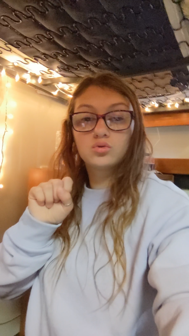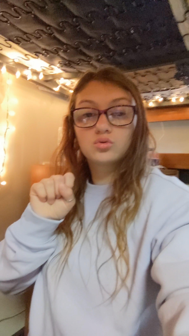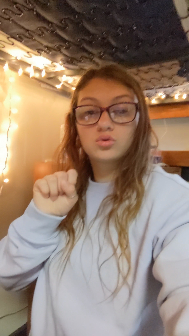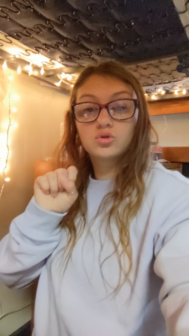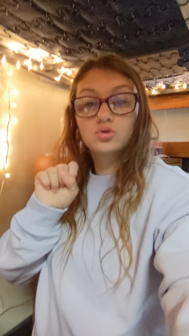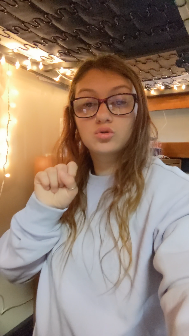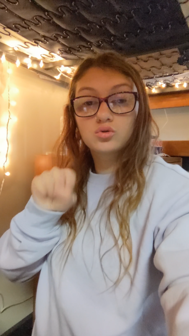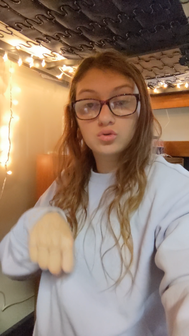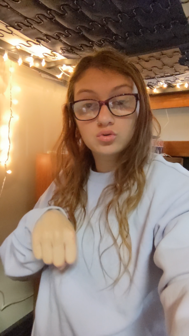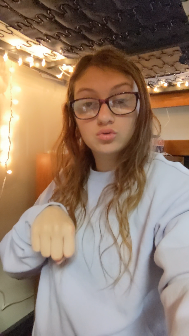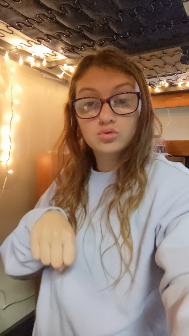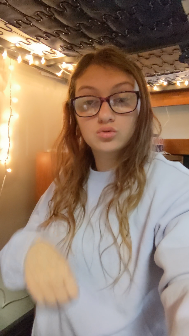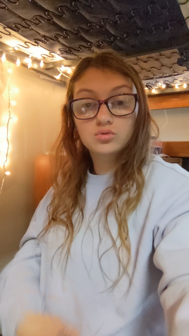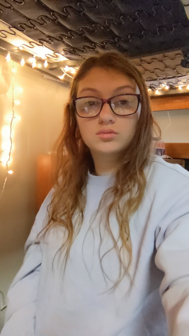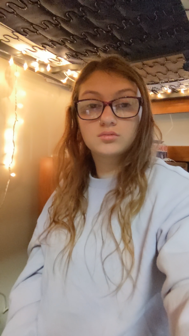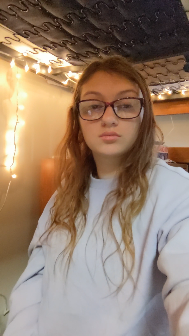could